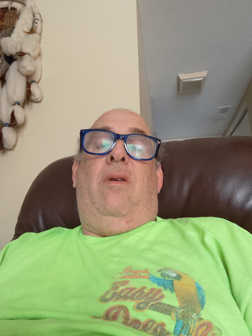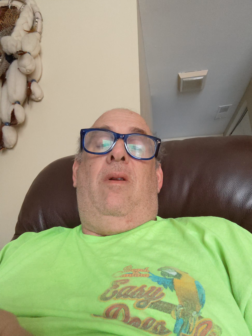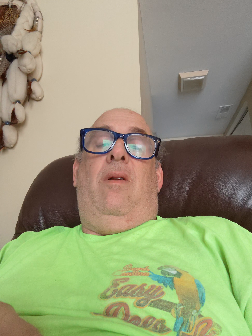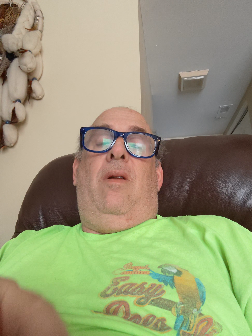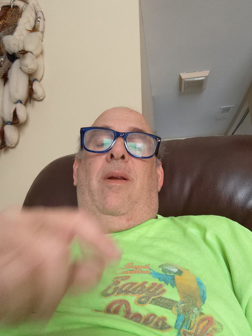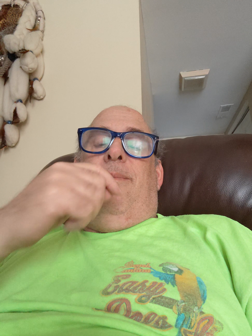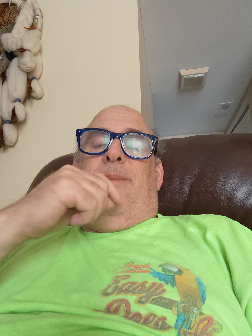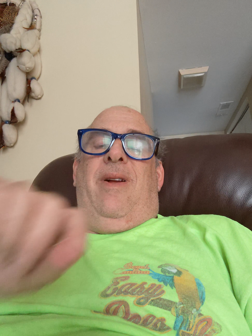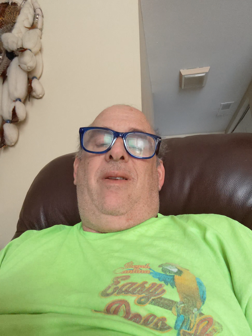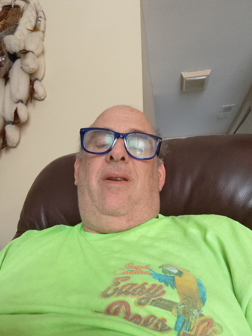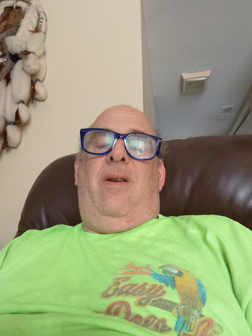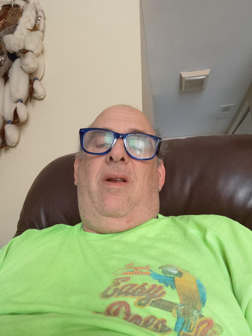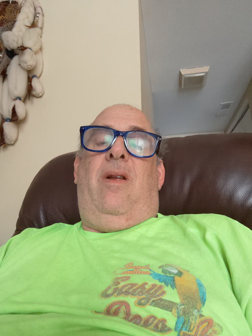pen